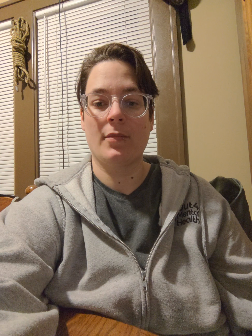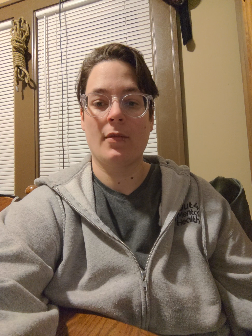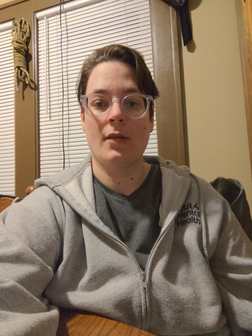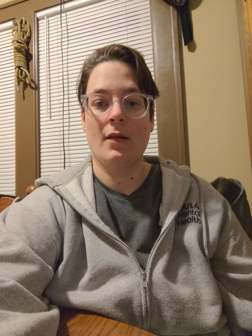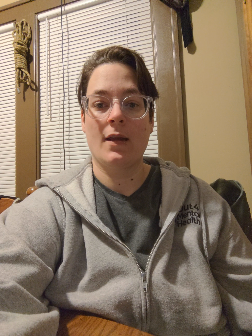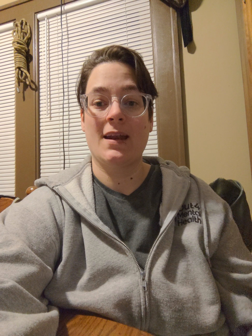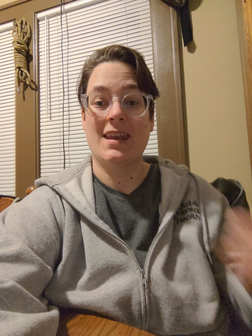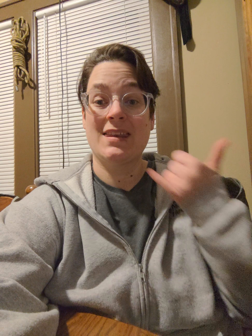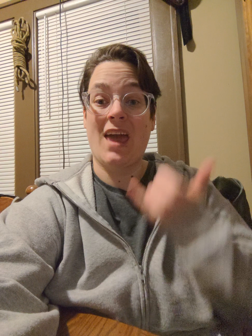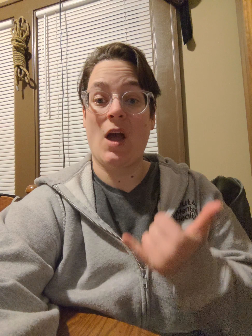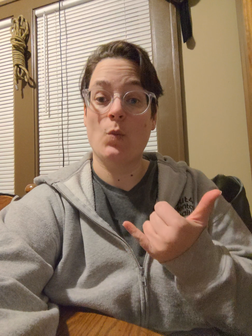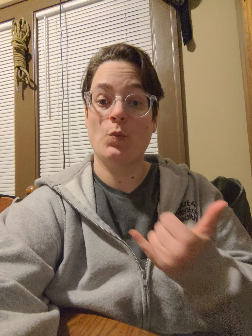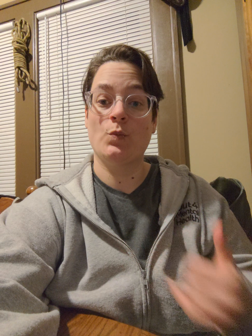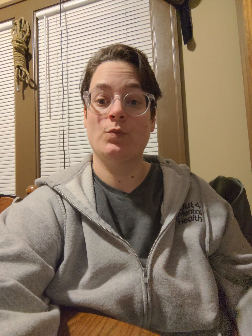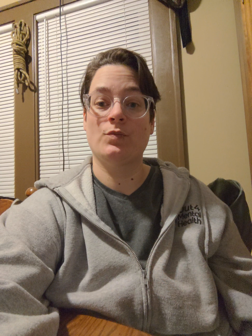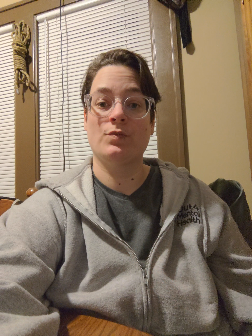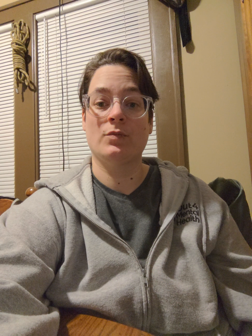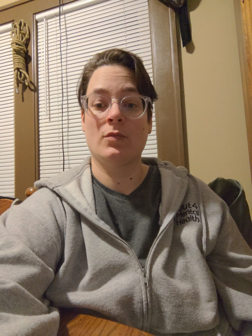now